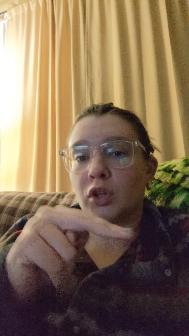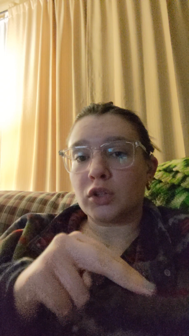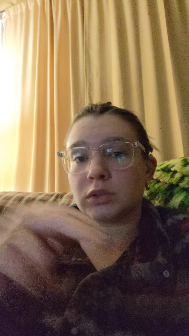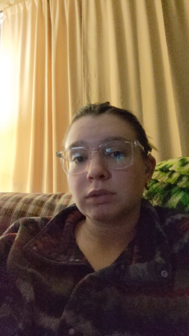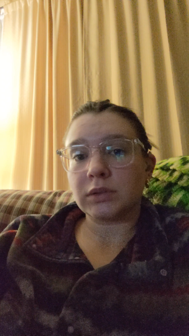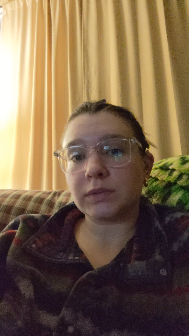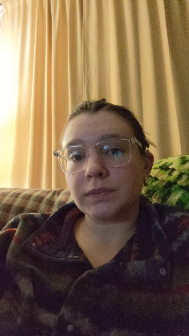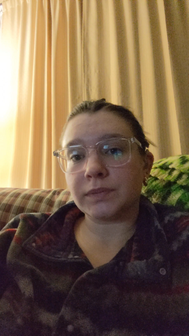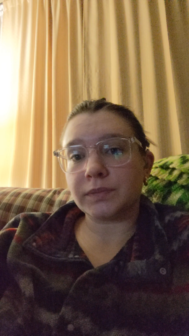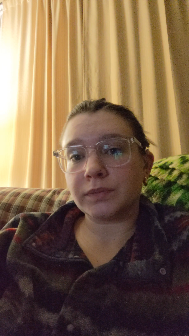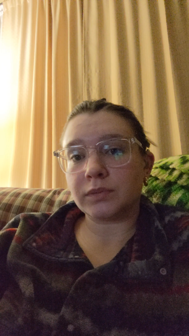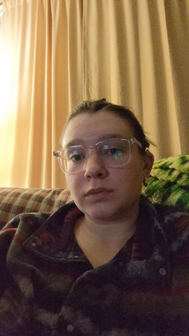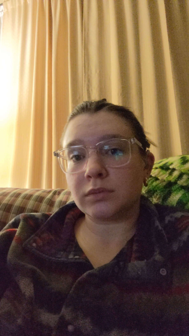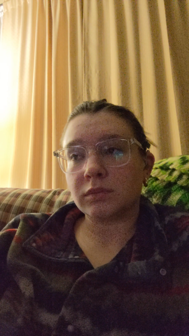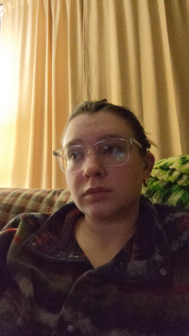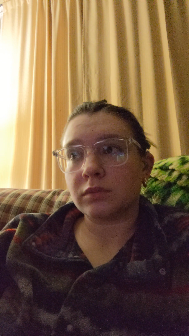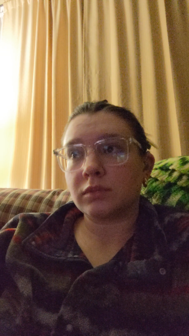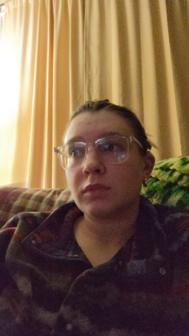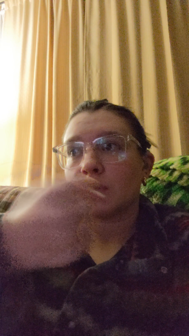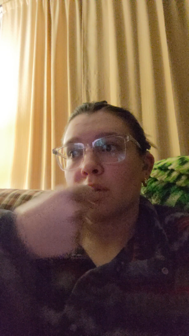coffee